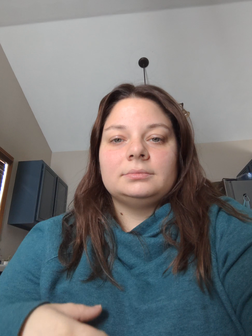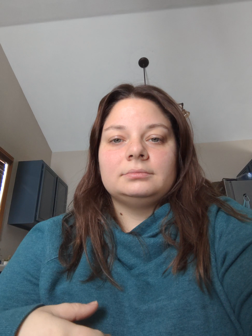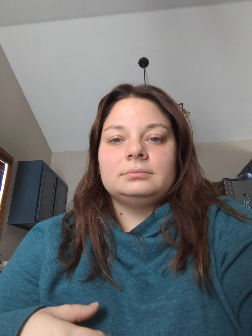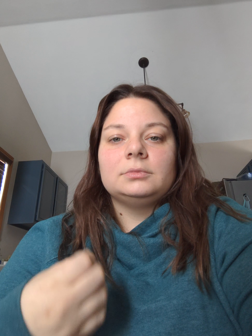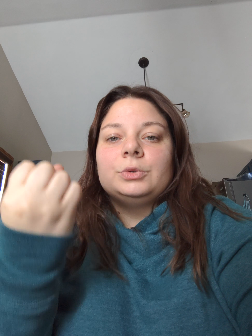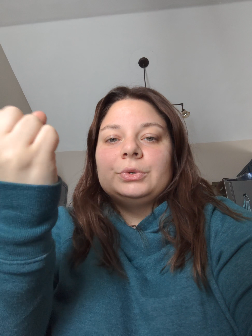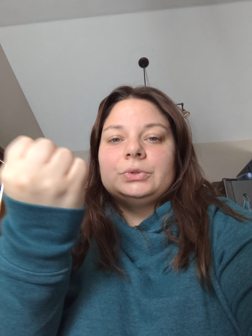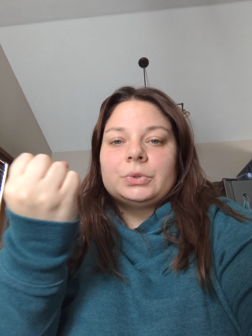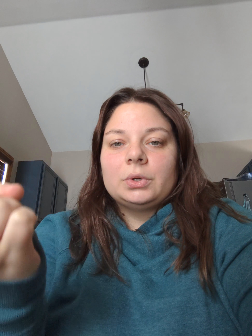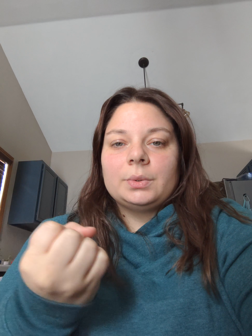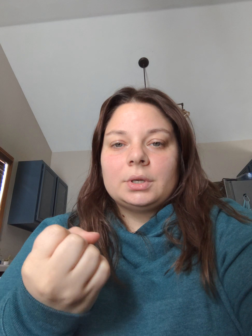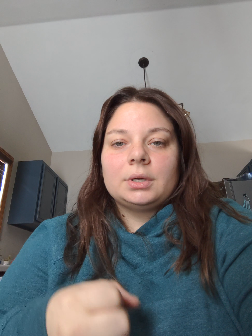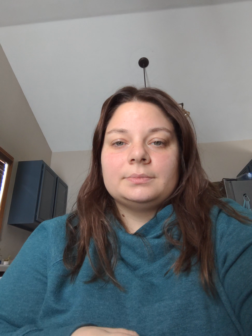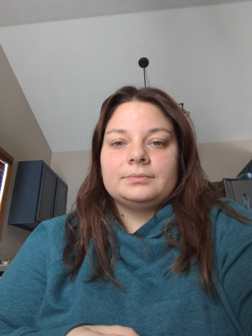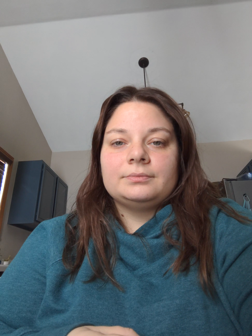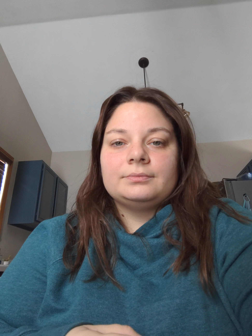drawer